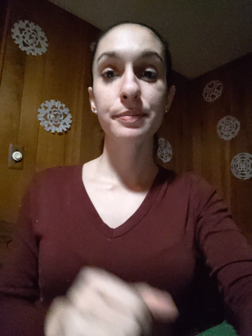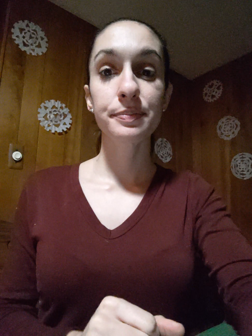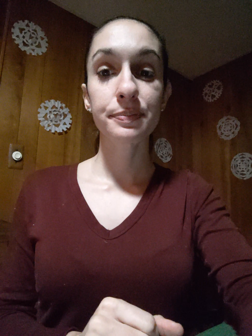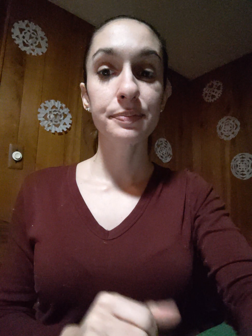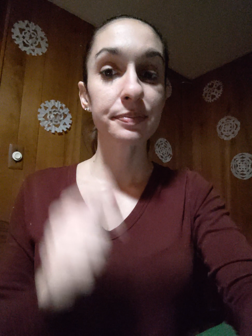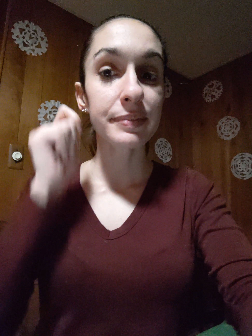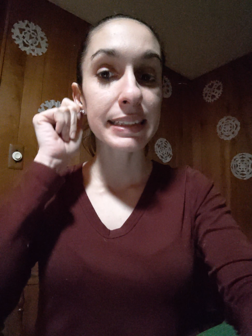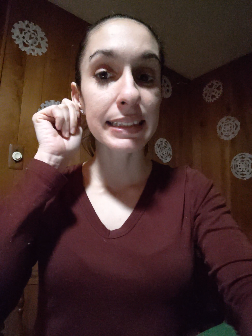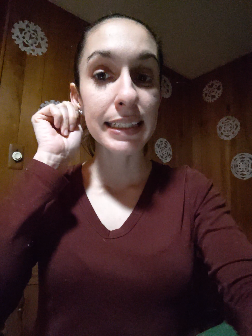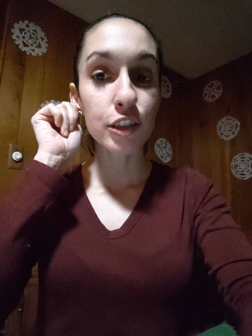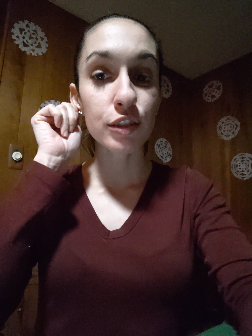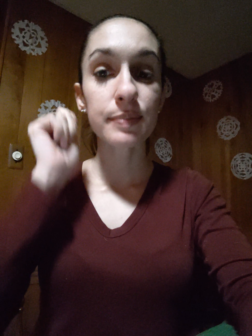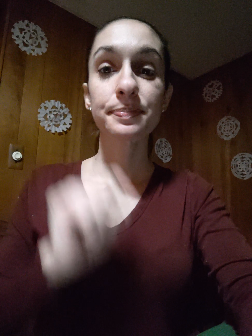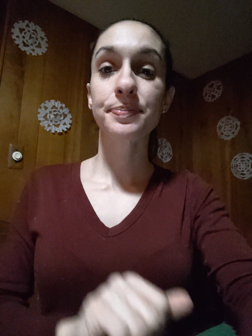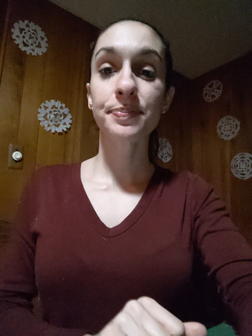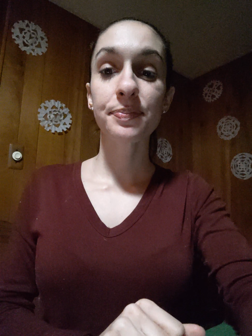ear